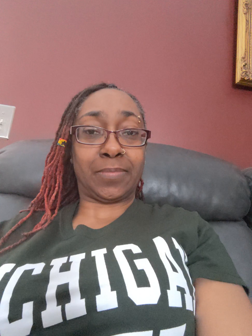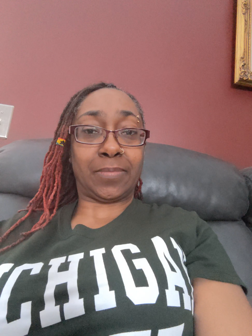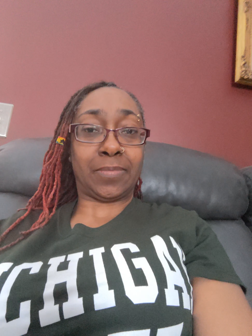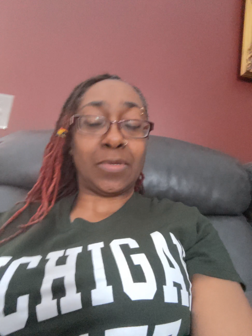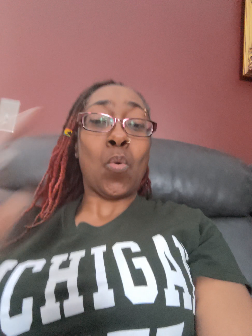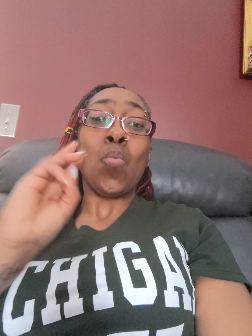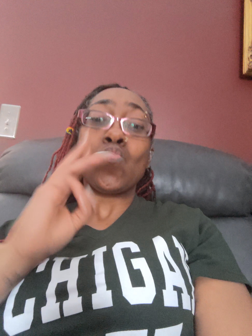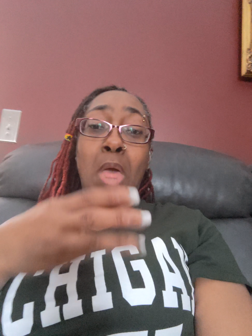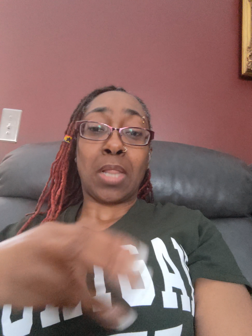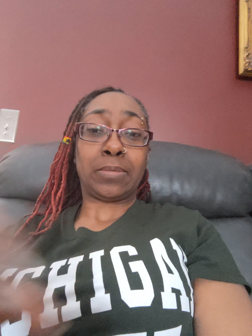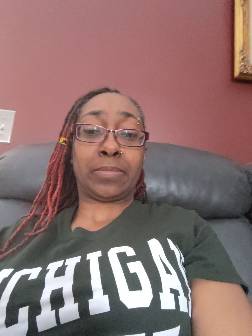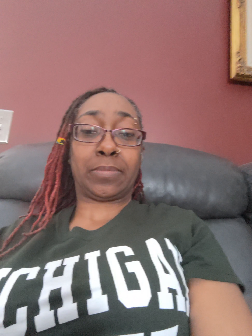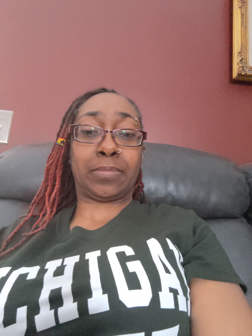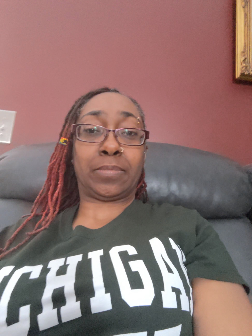will